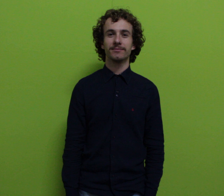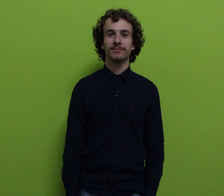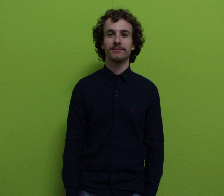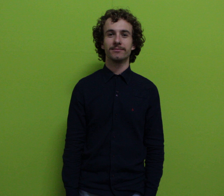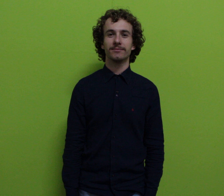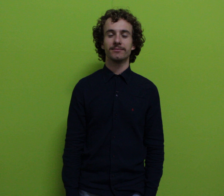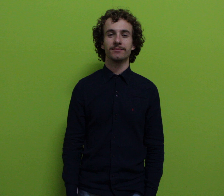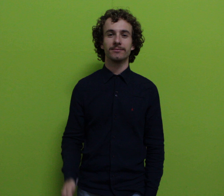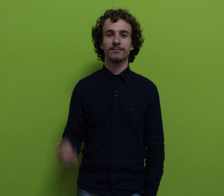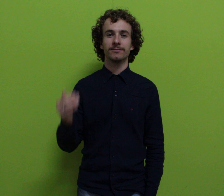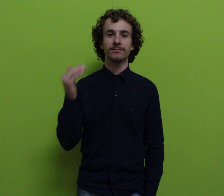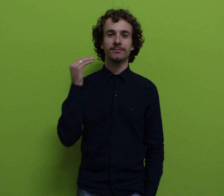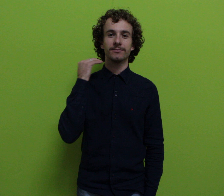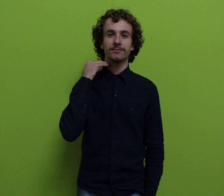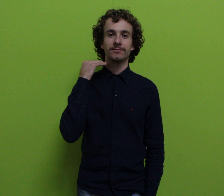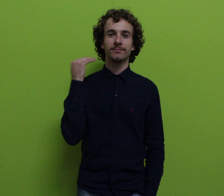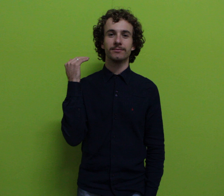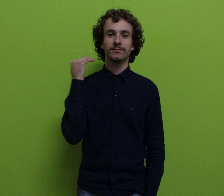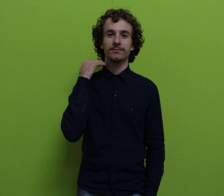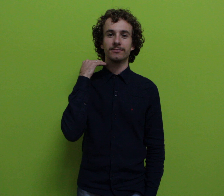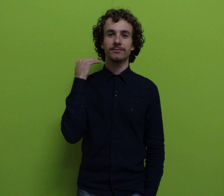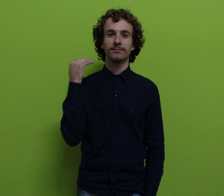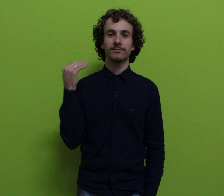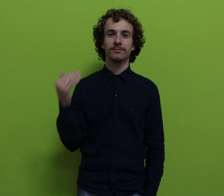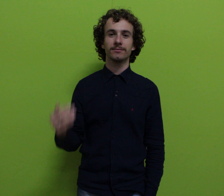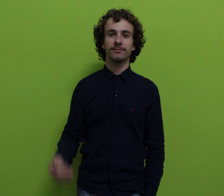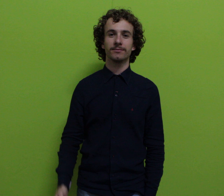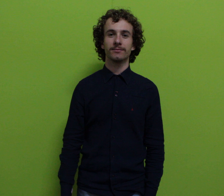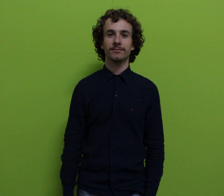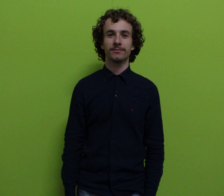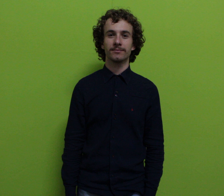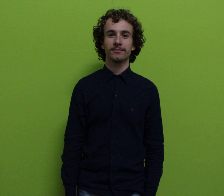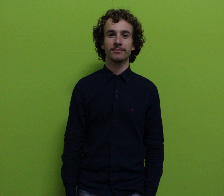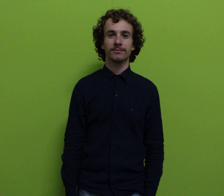banco